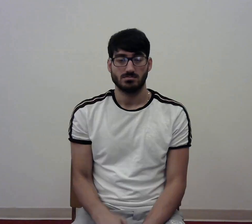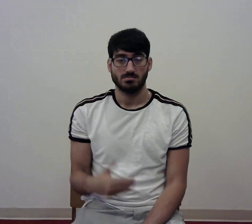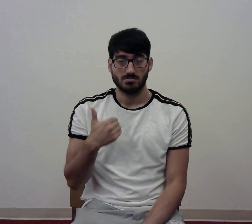mən